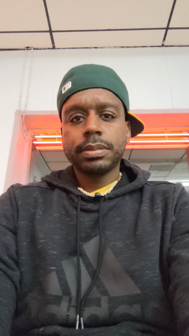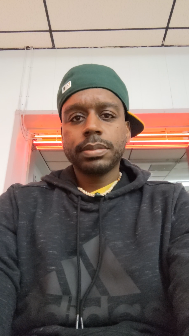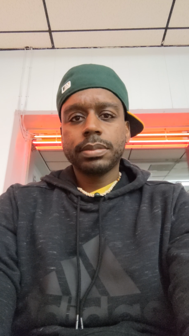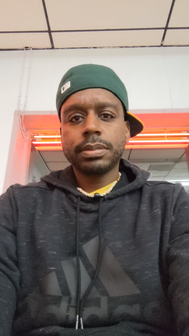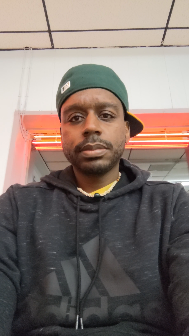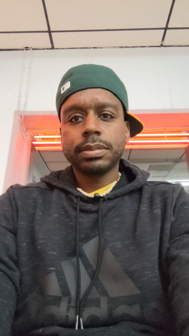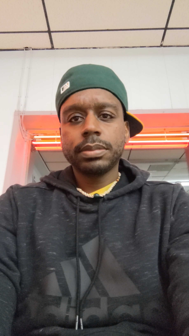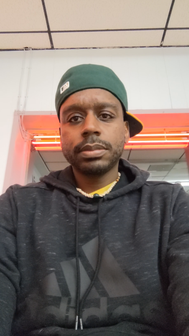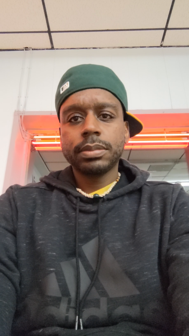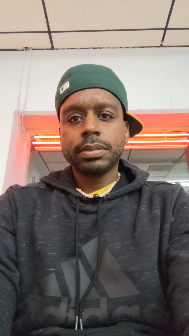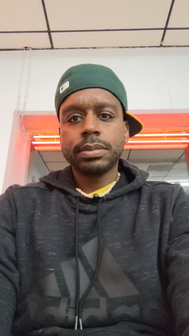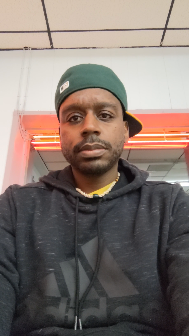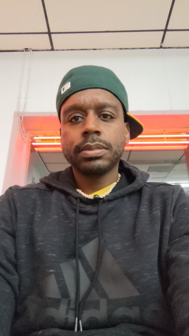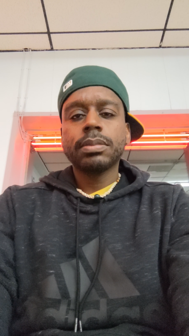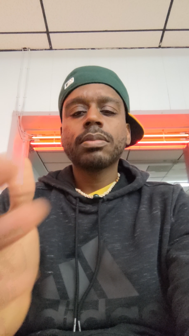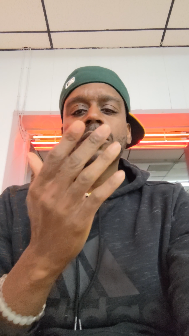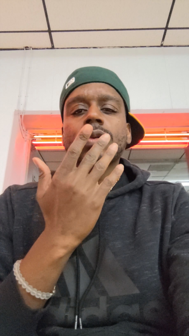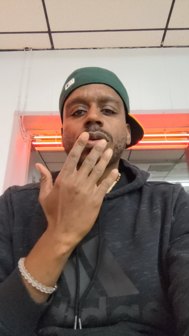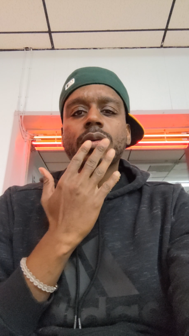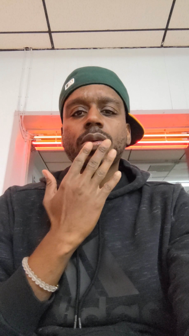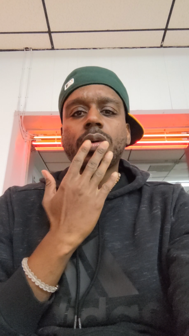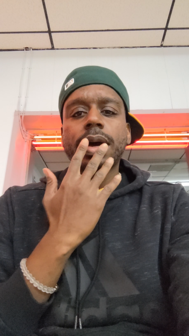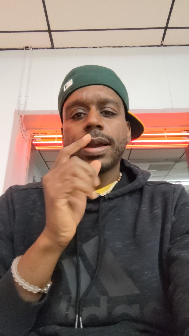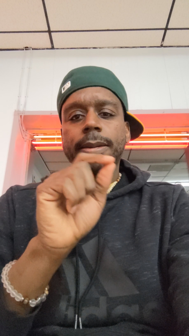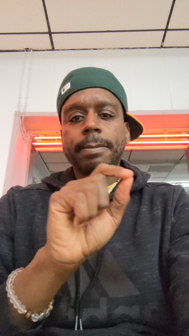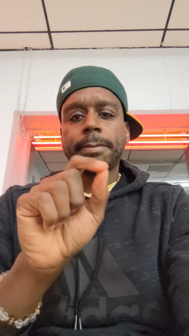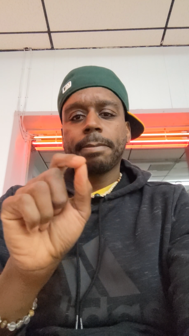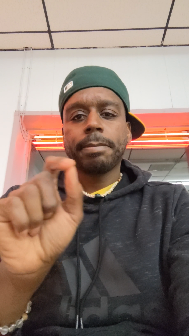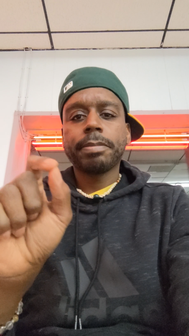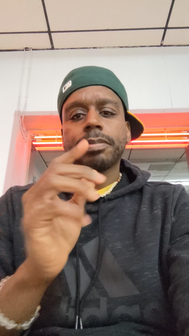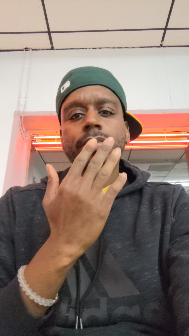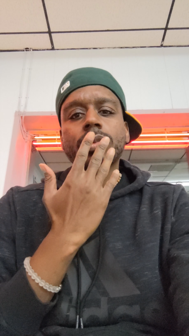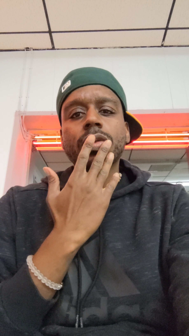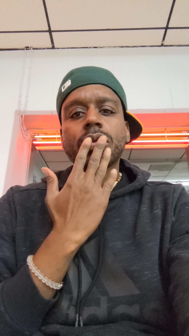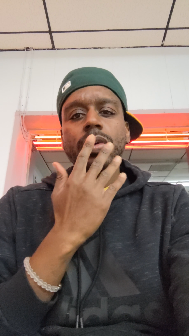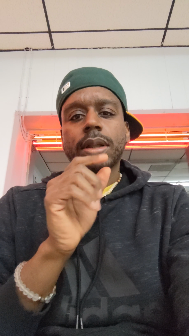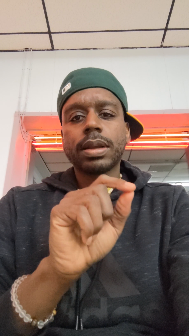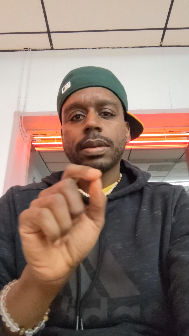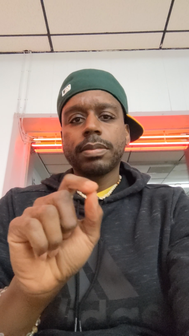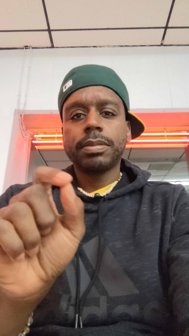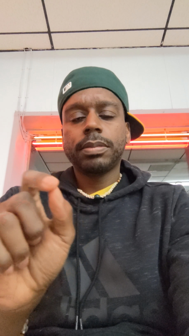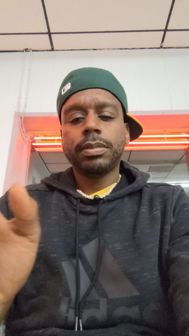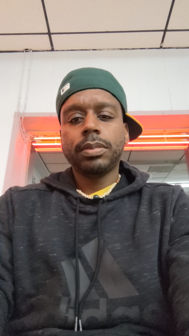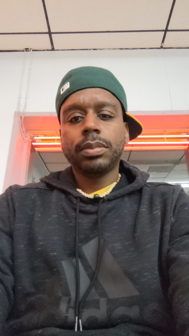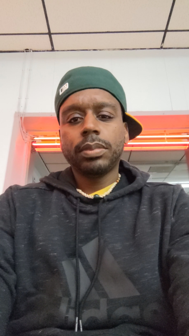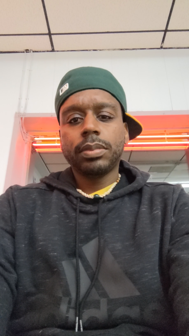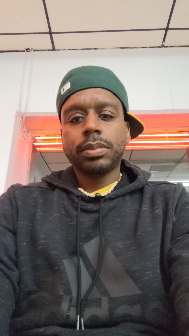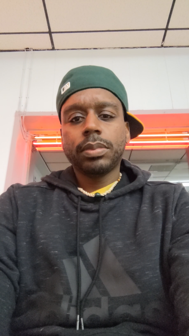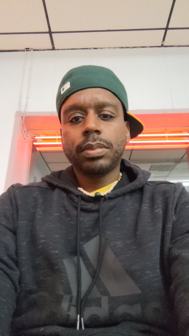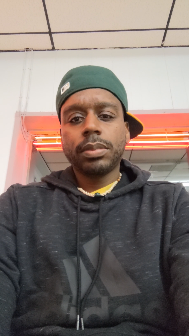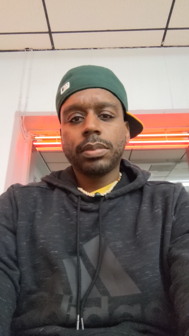crayon